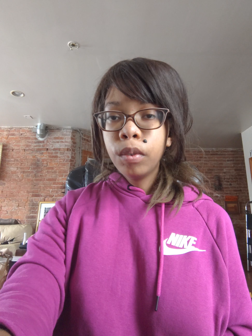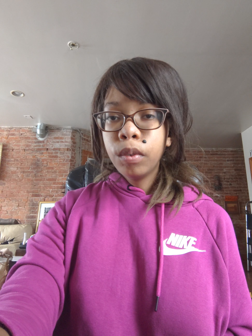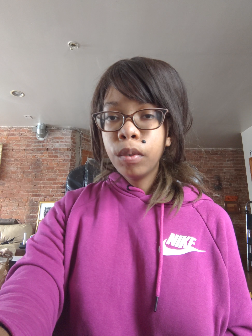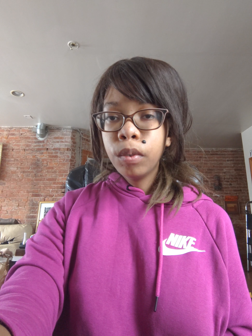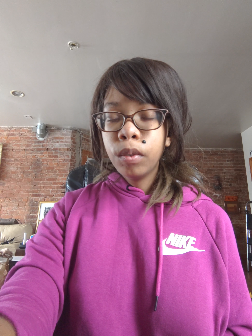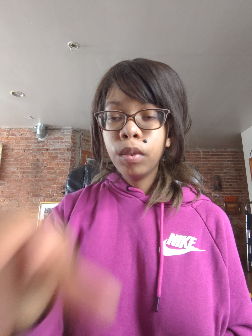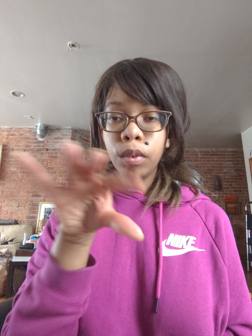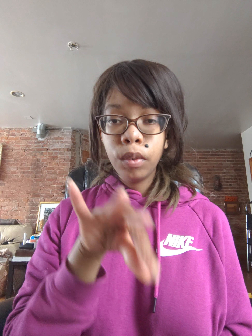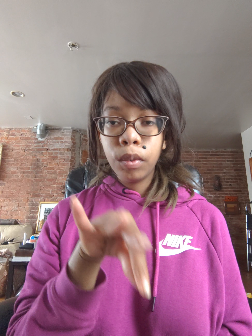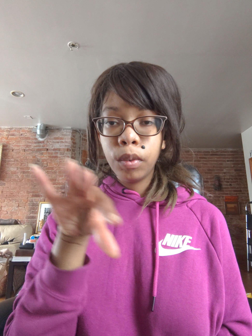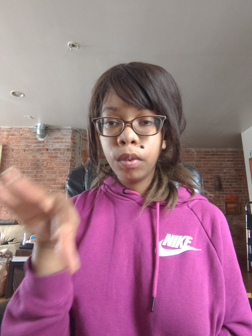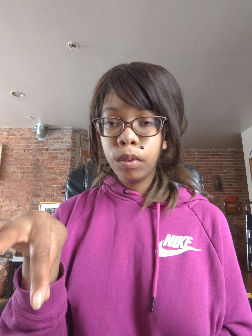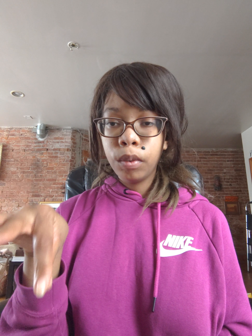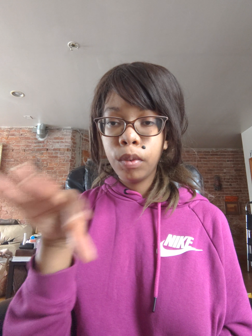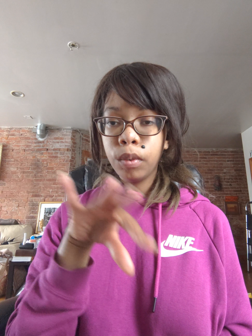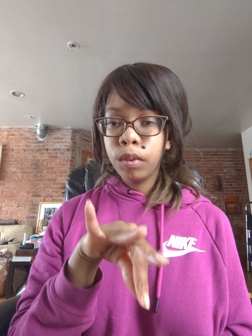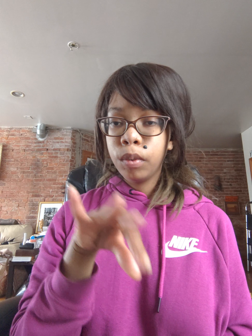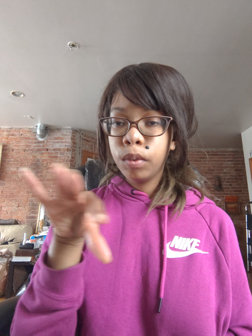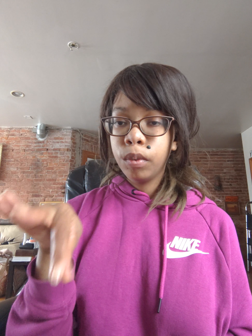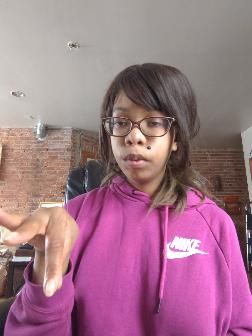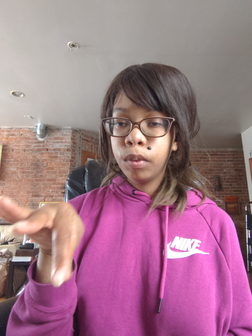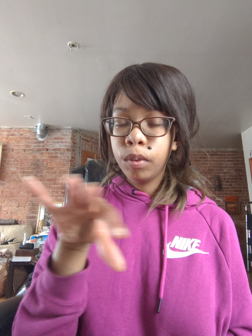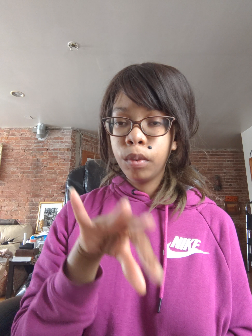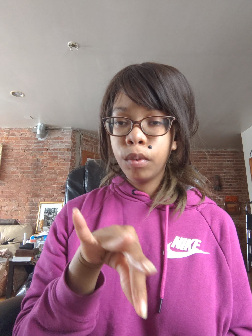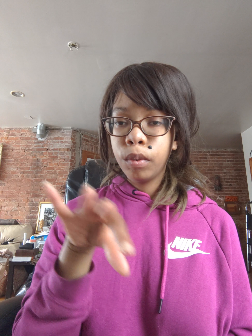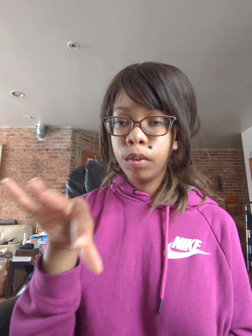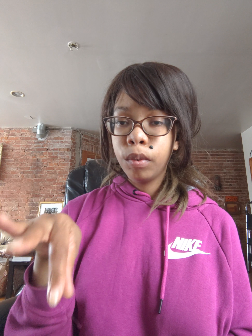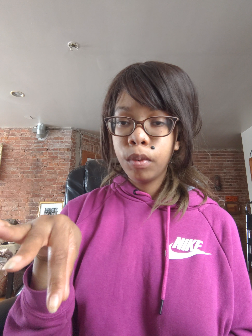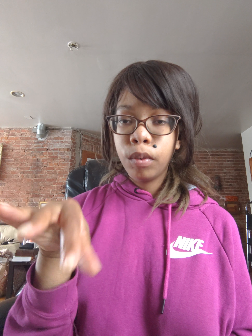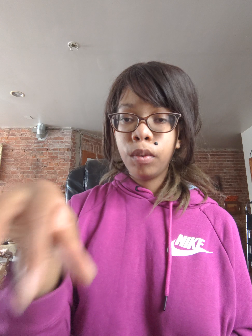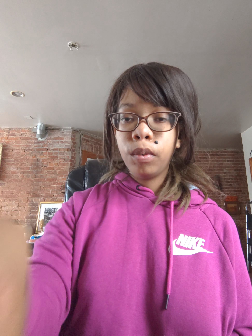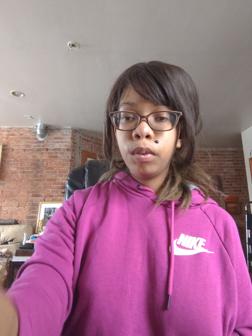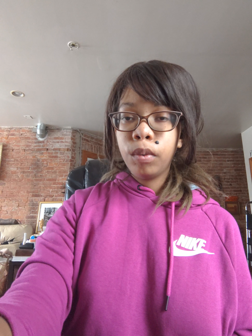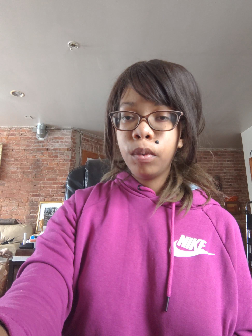french fries